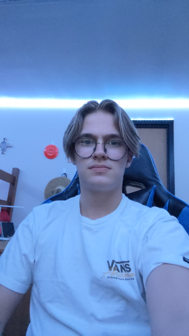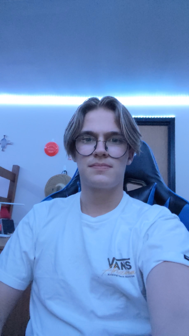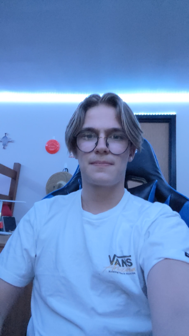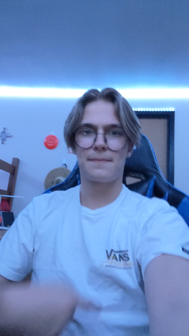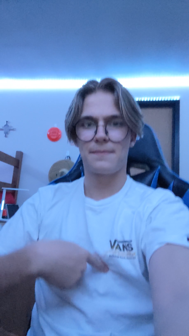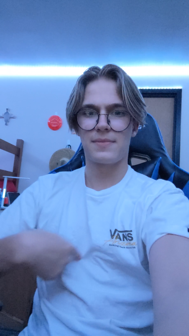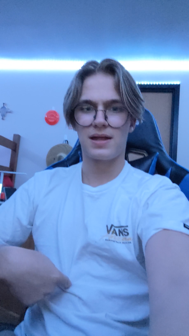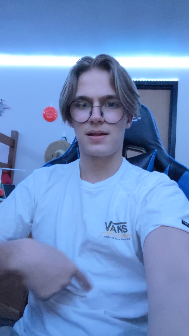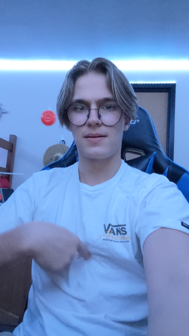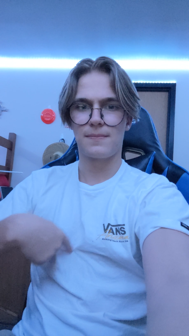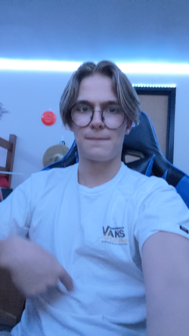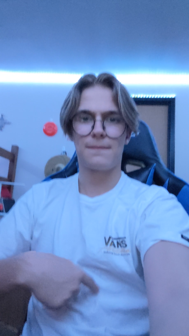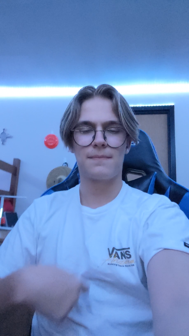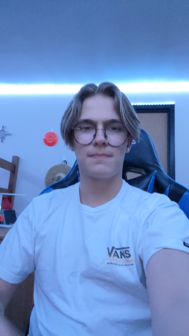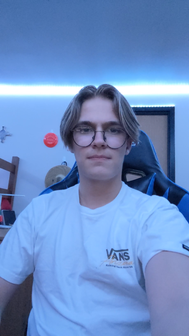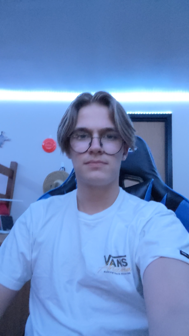belly button